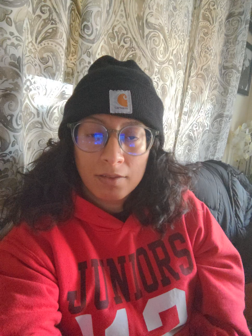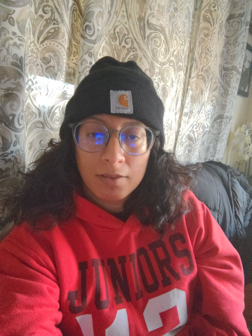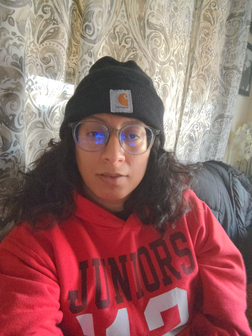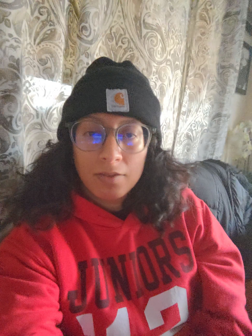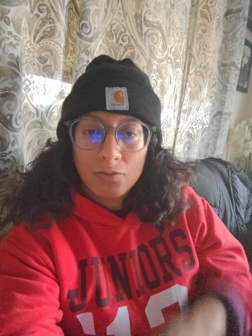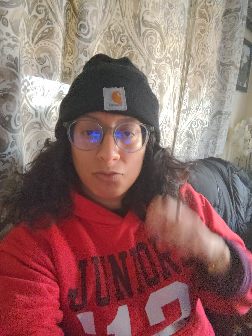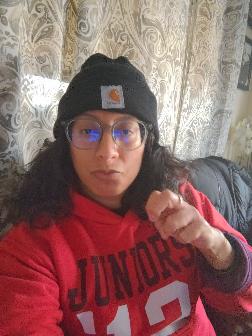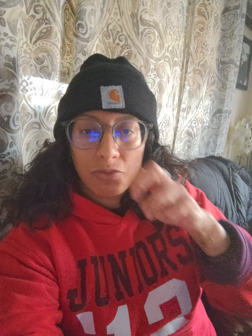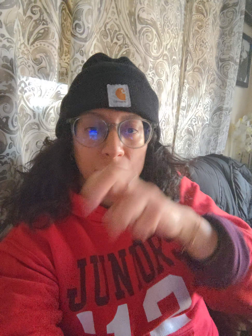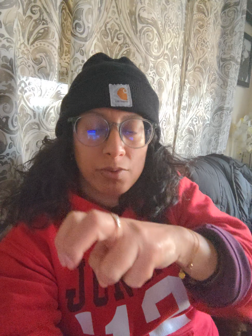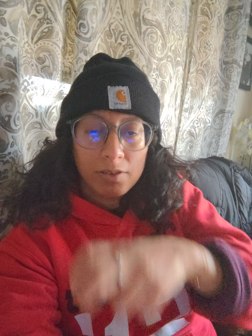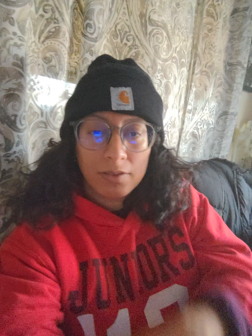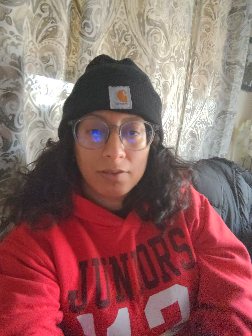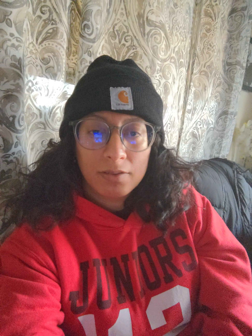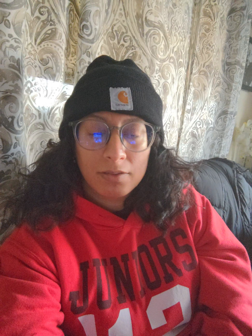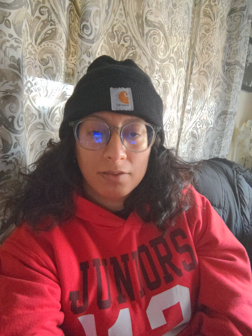ride